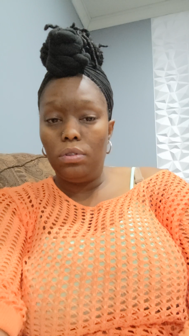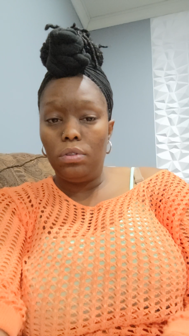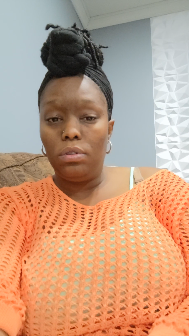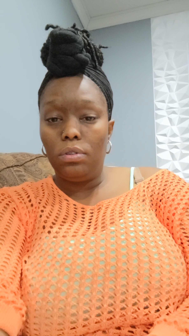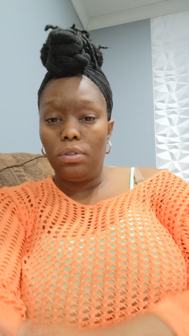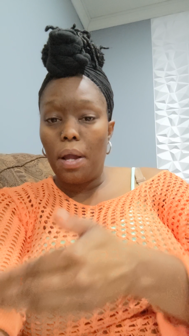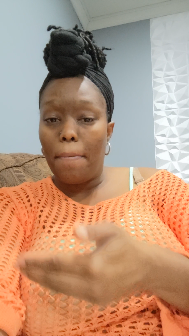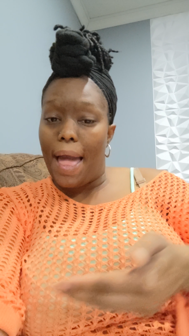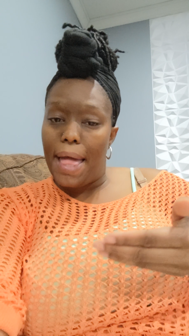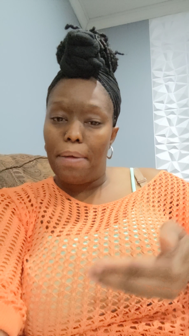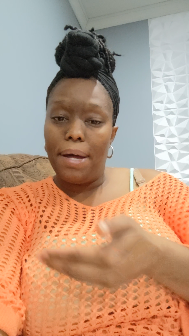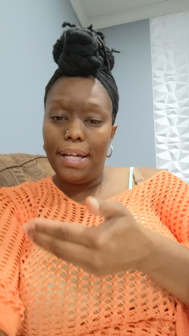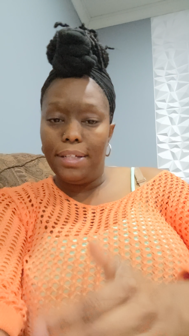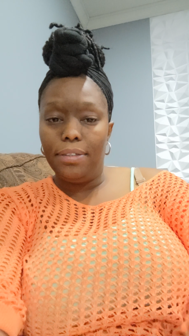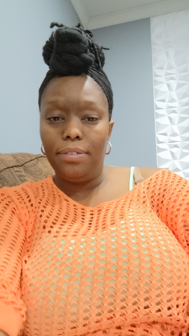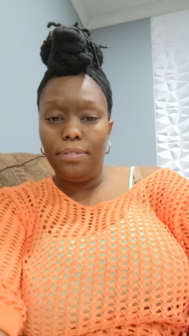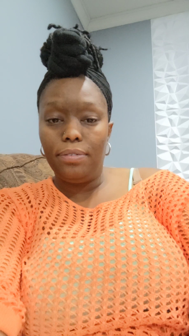baby